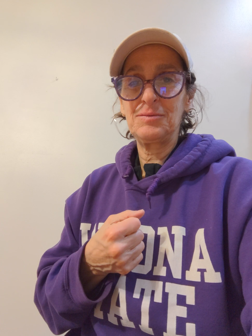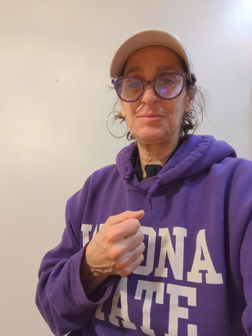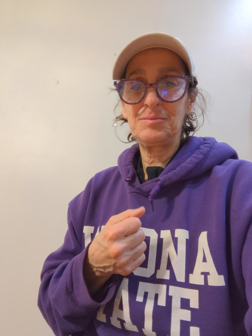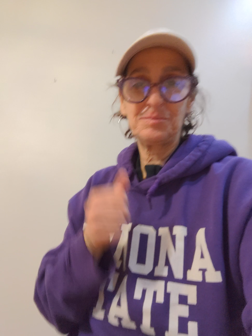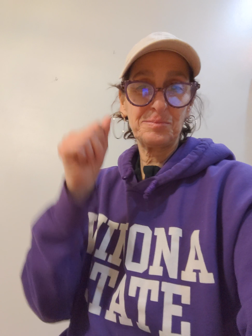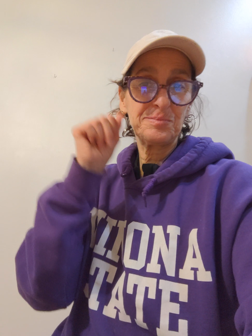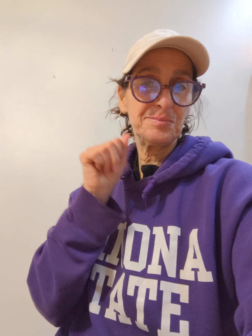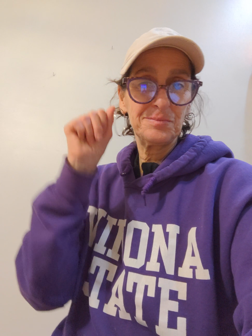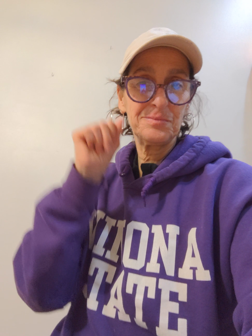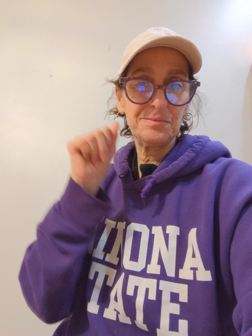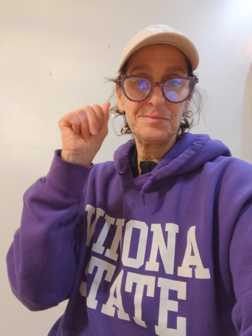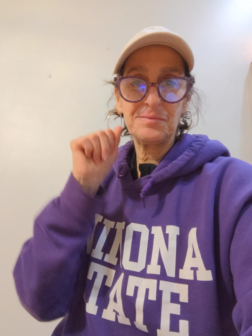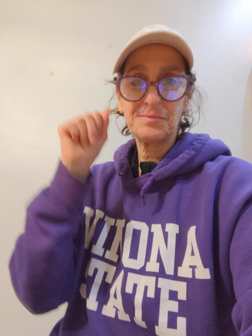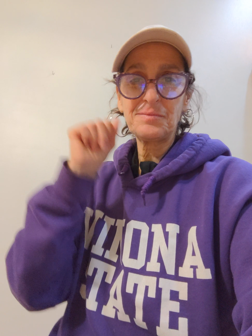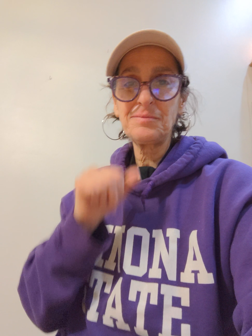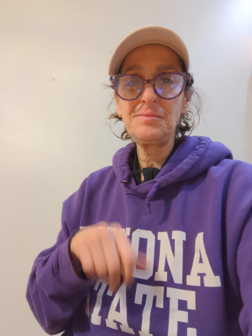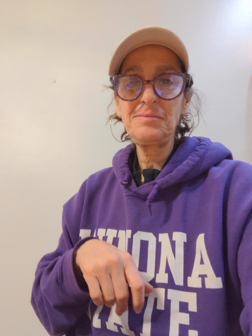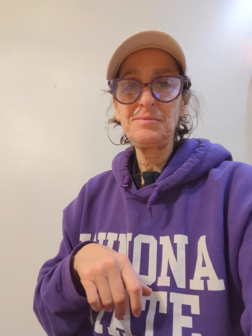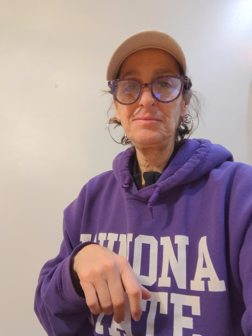aunt